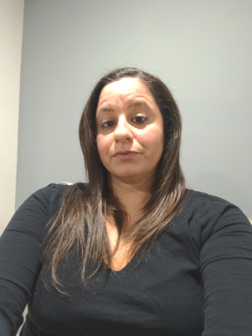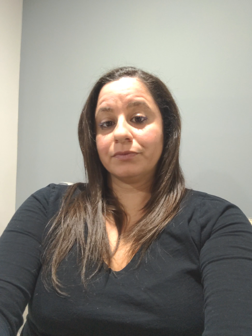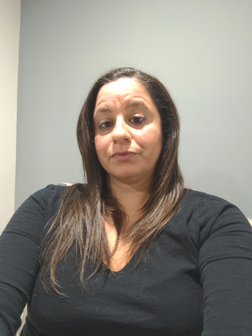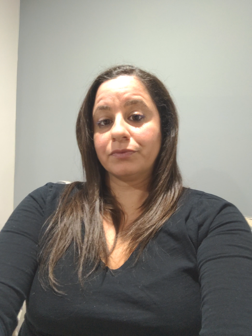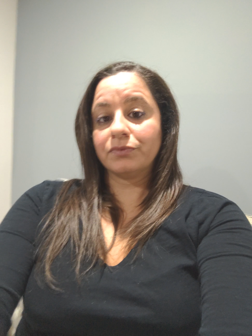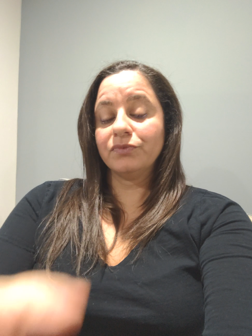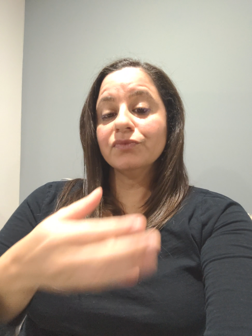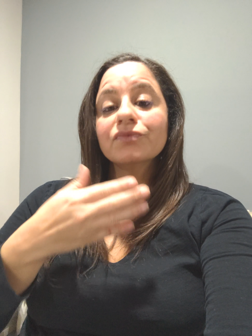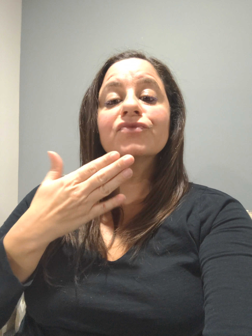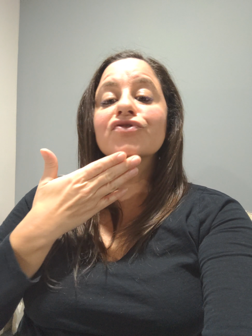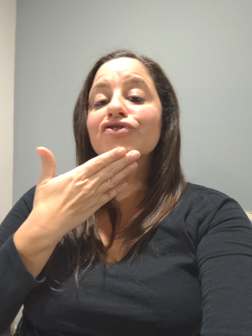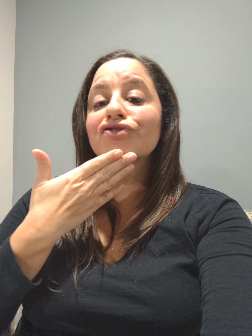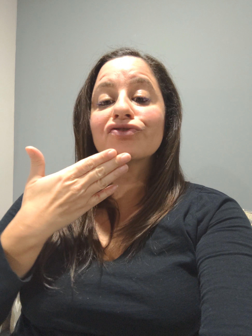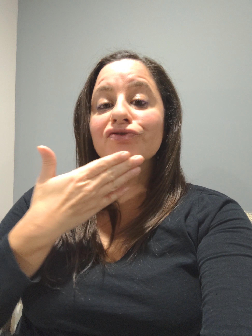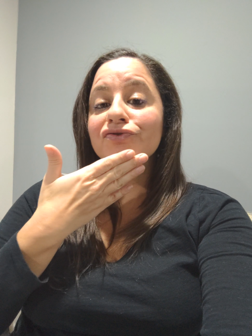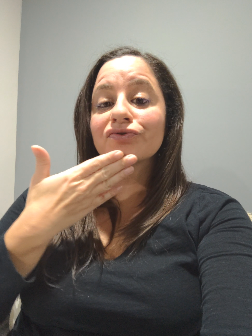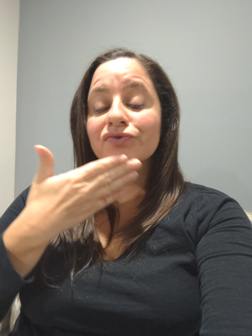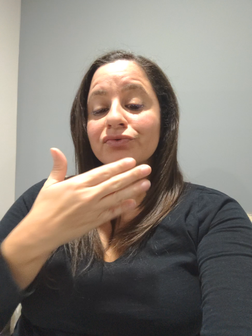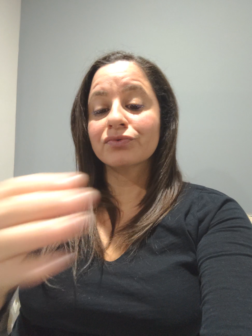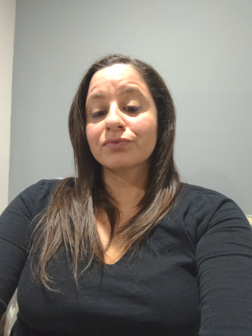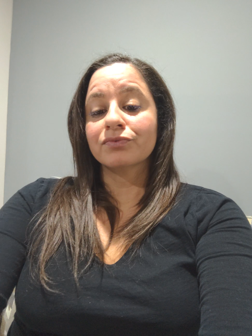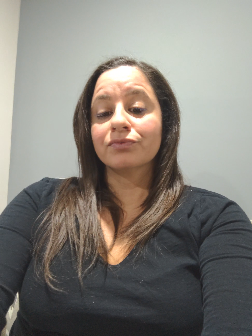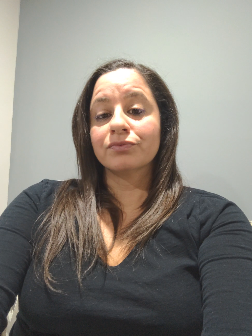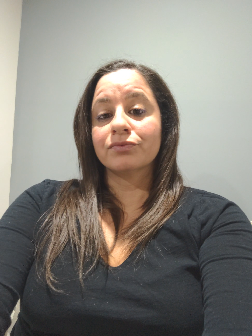chin